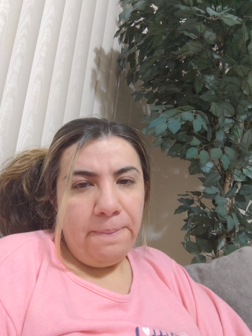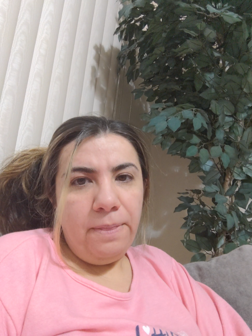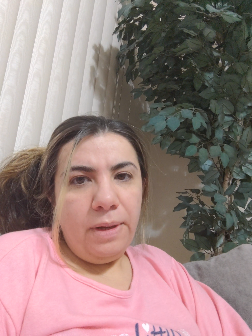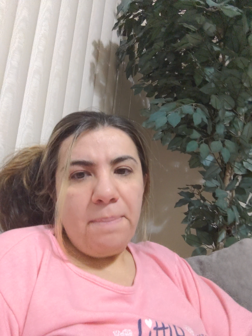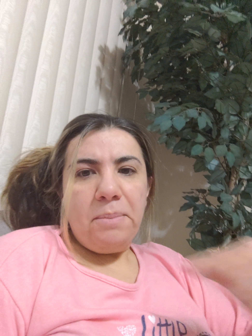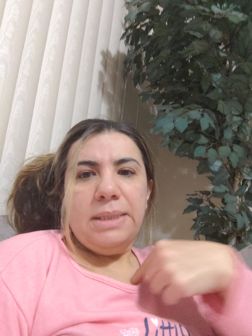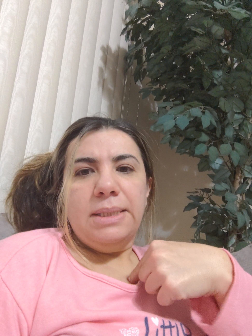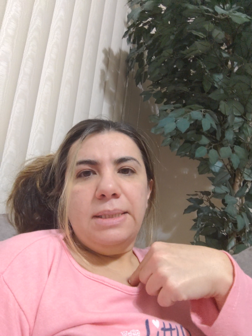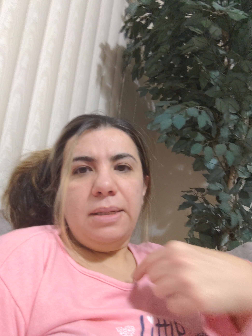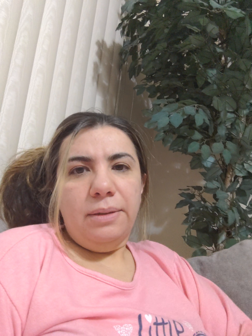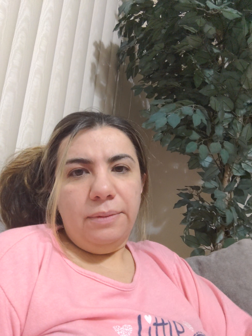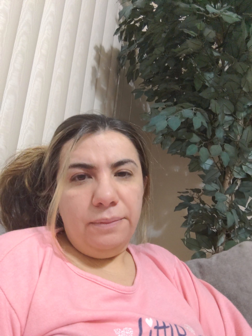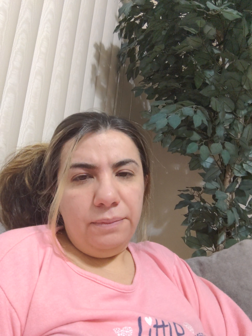my